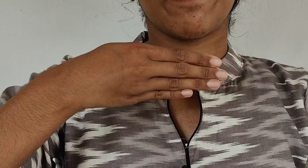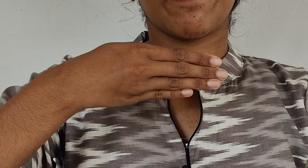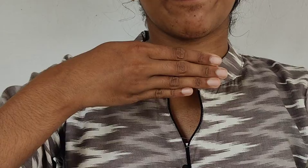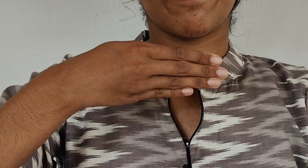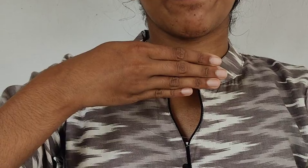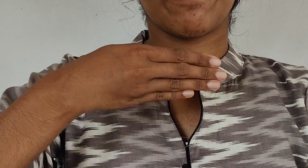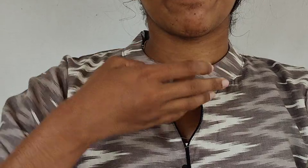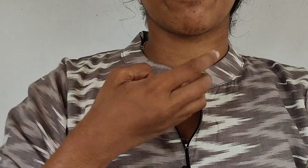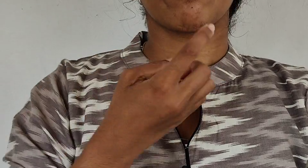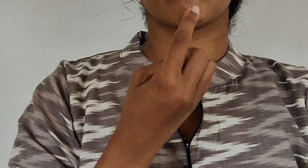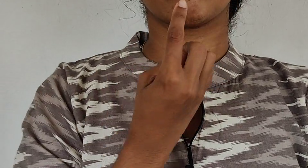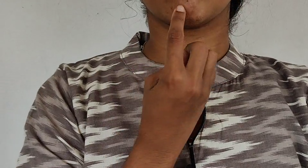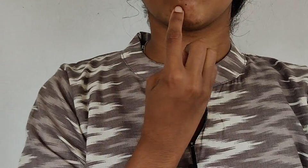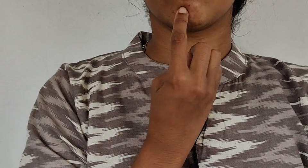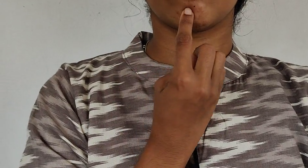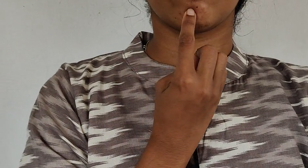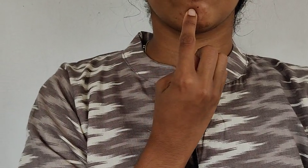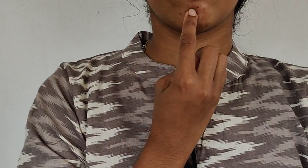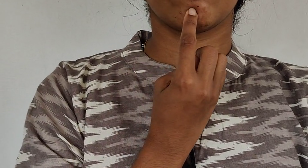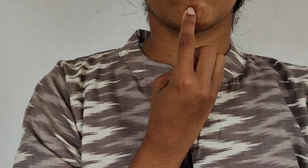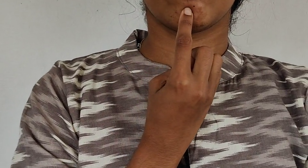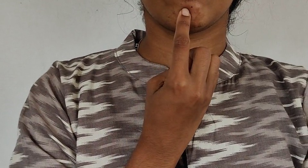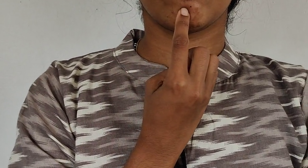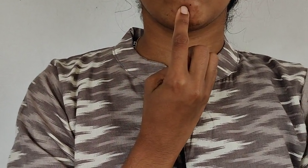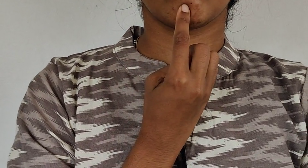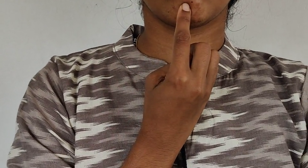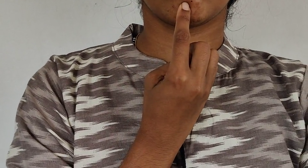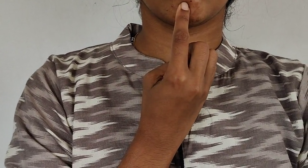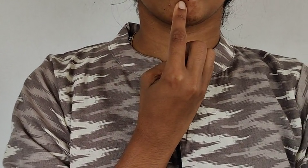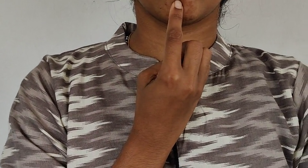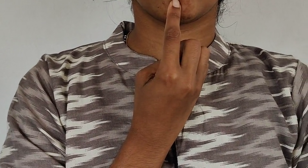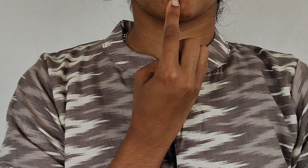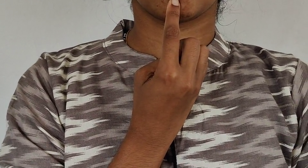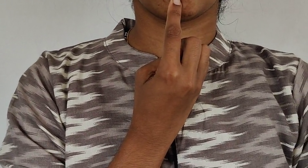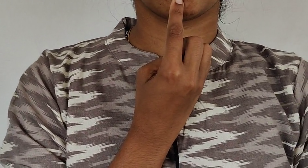അം